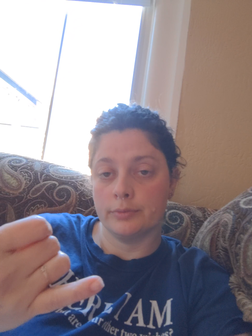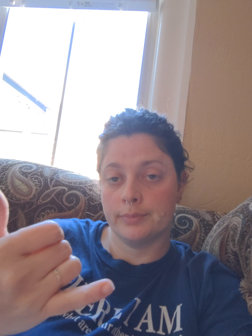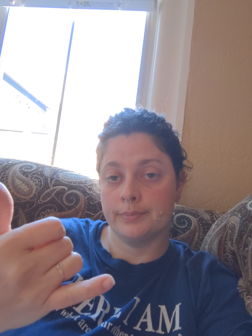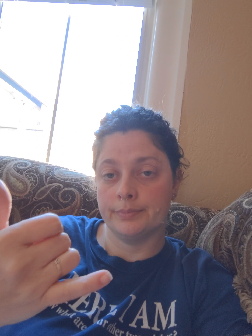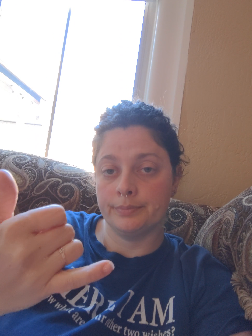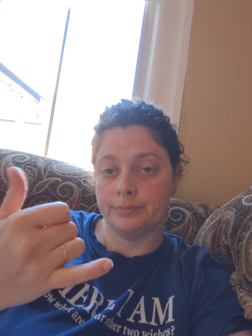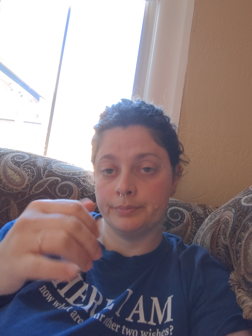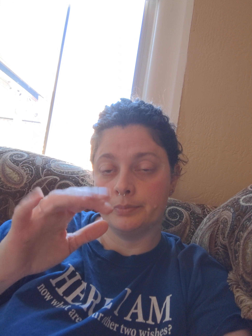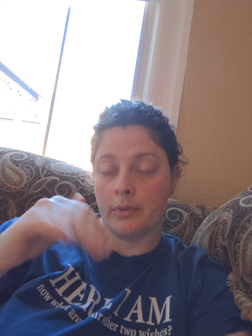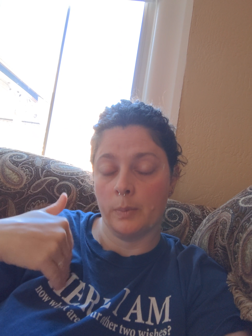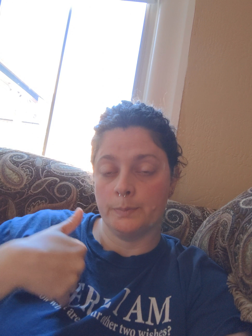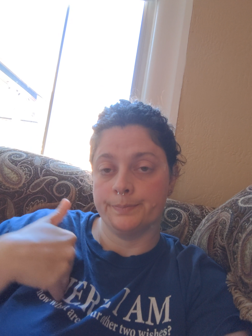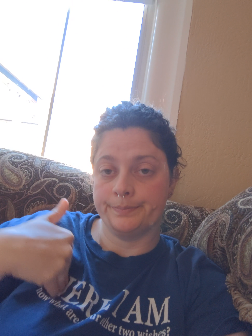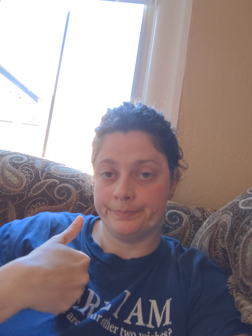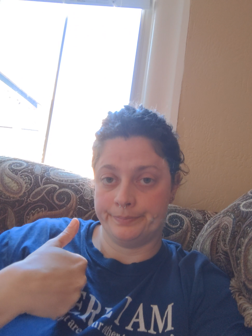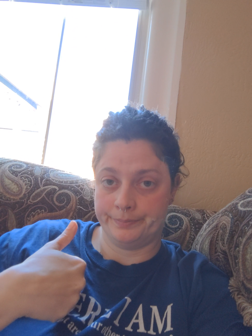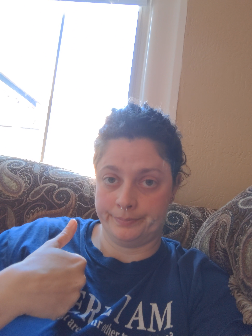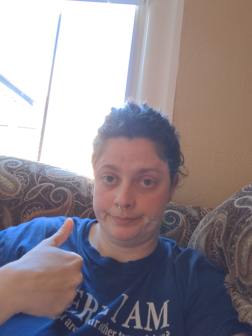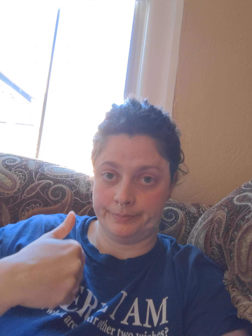animal